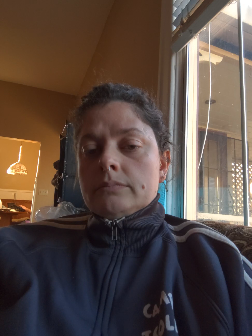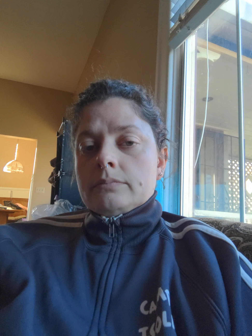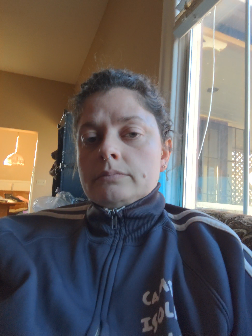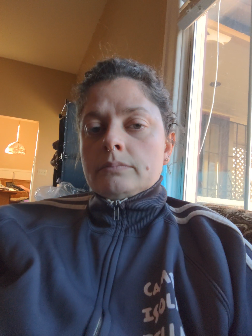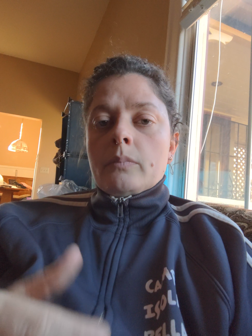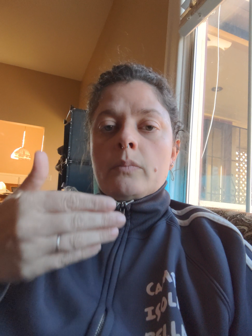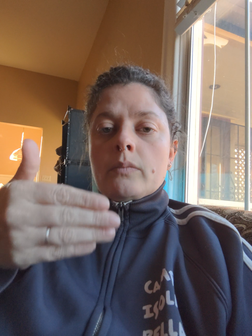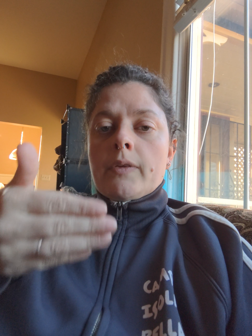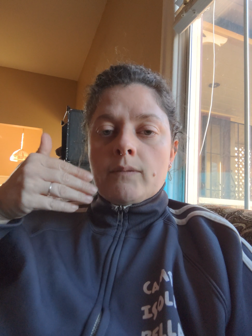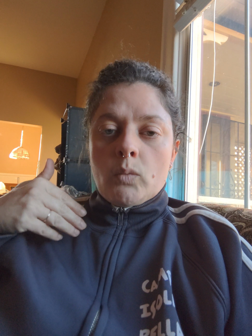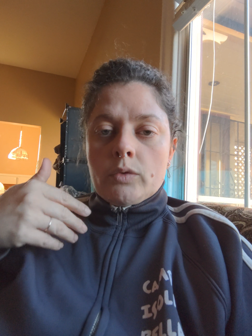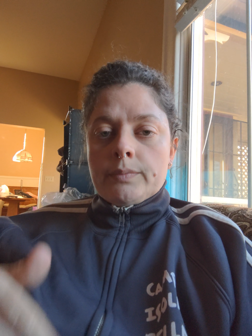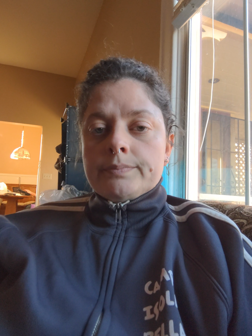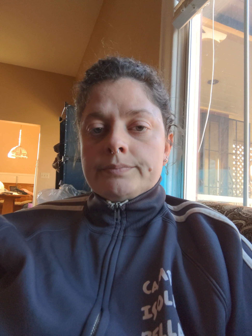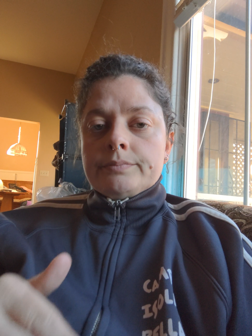before